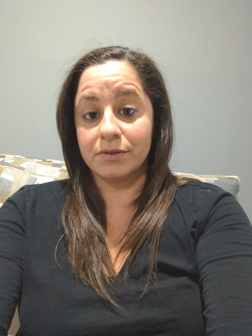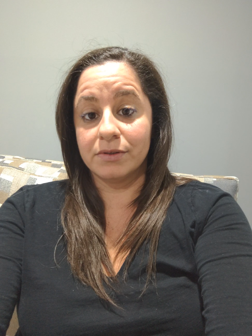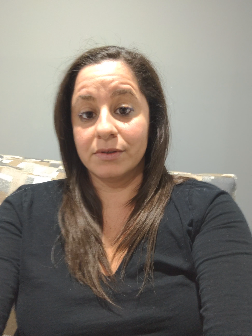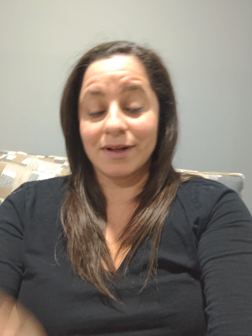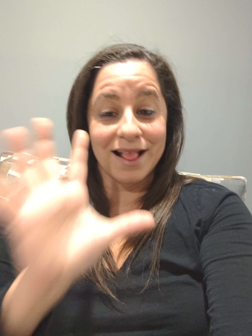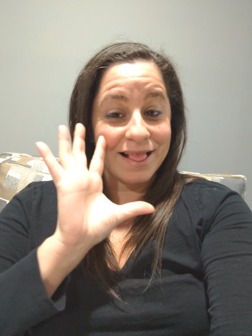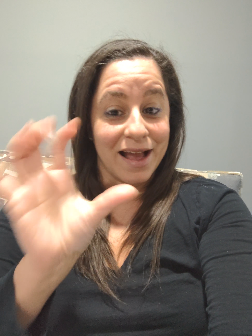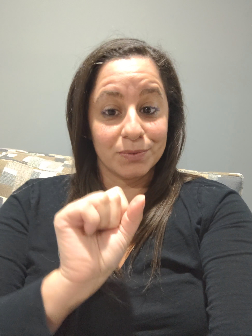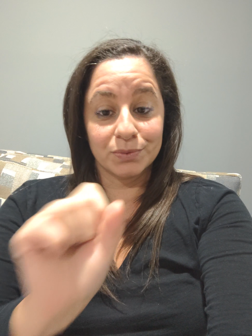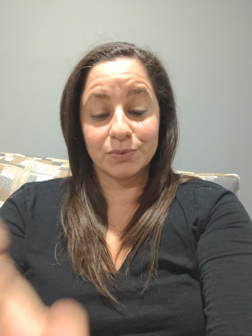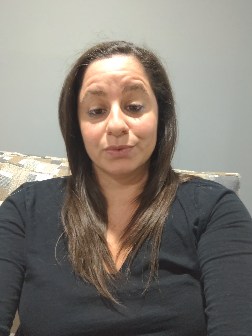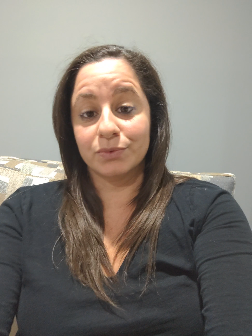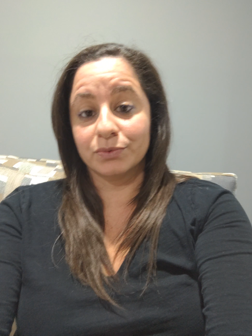loud